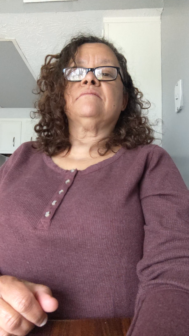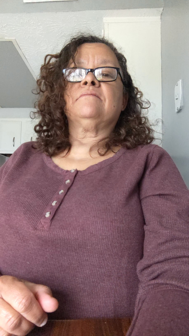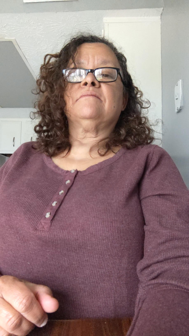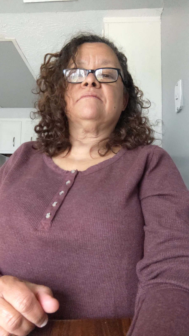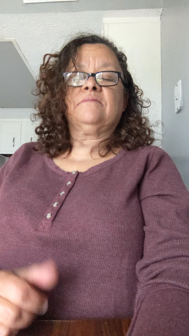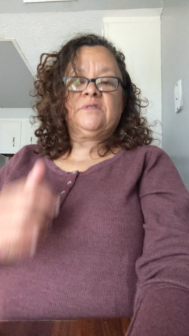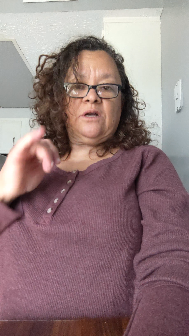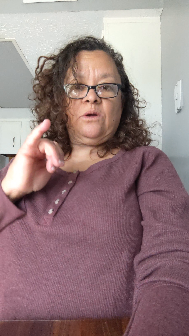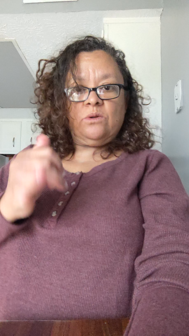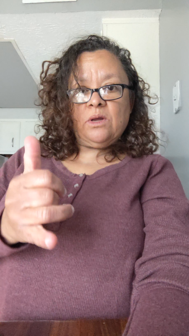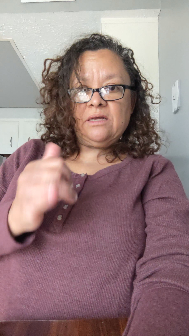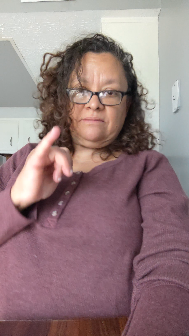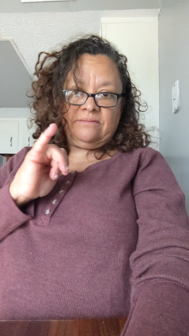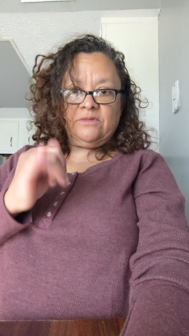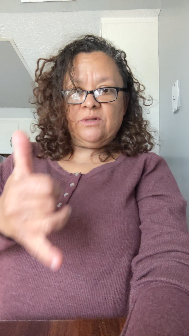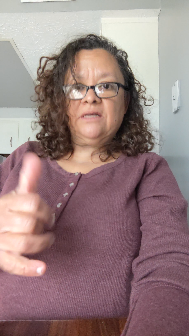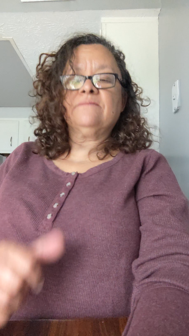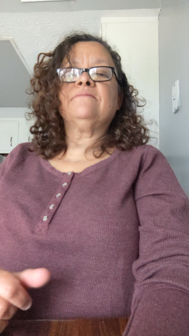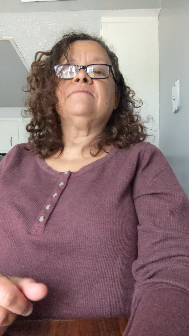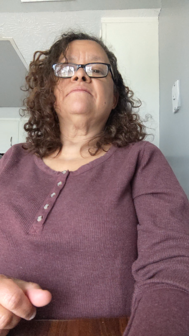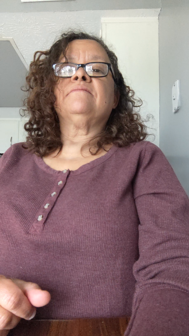rocking chair